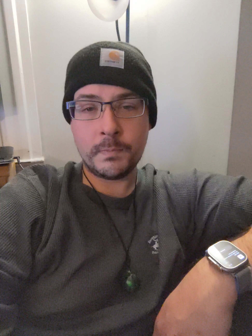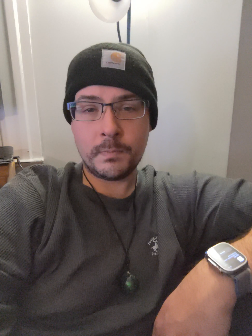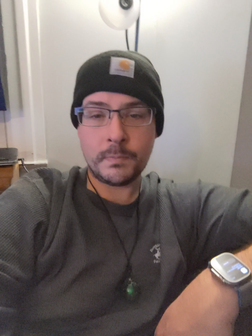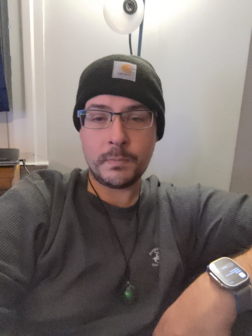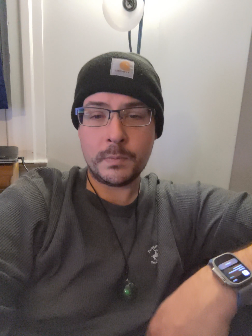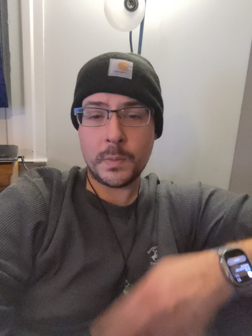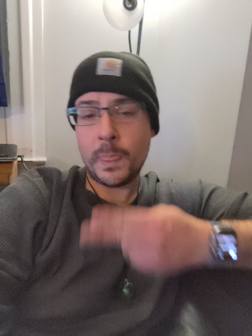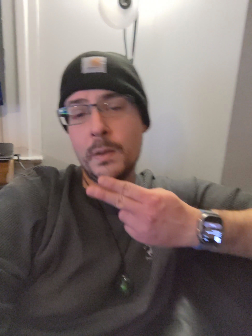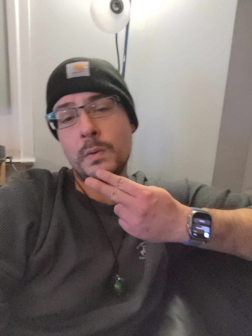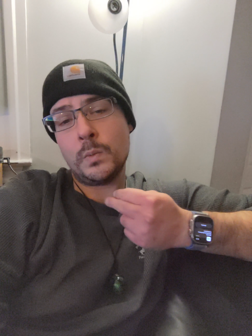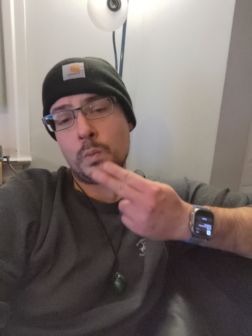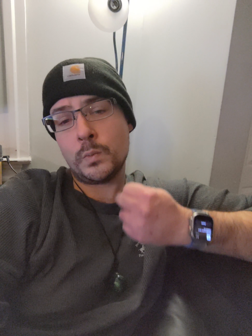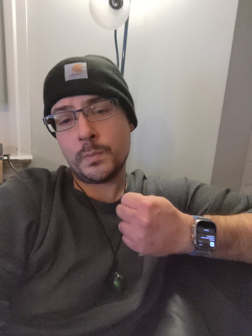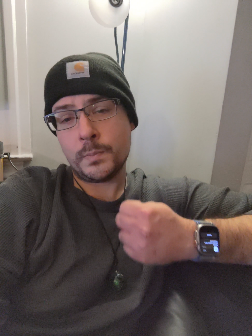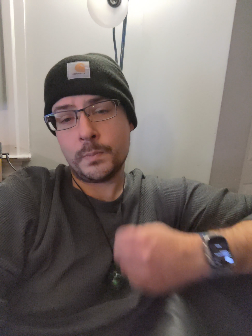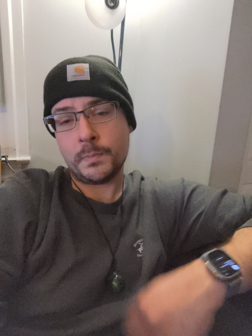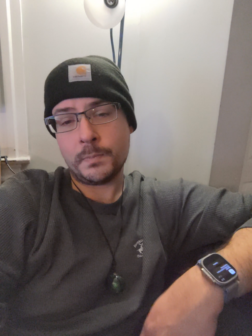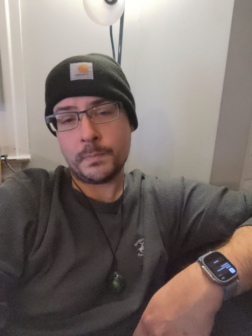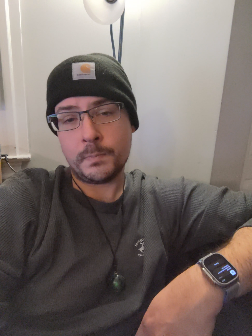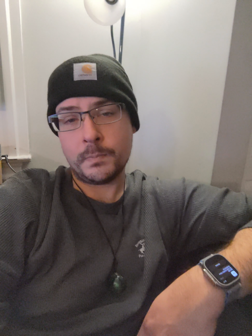cute